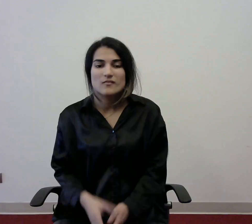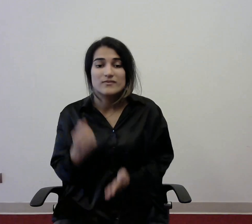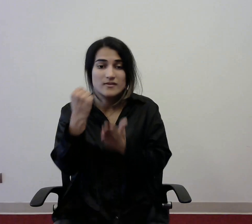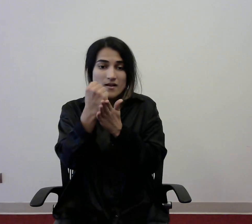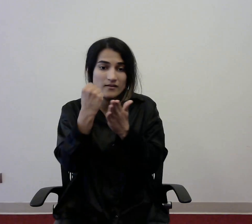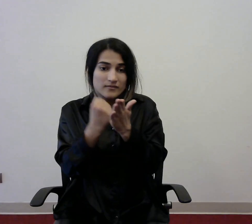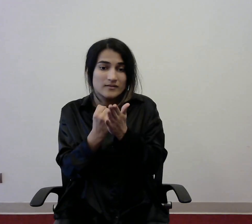viza